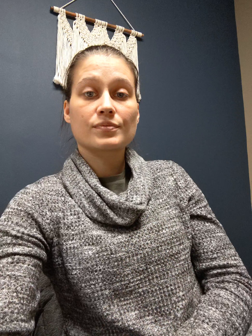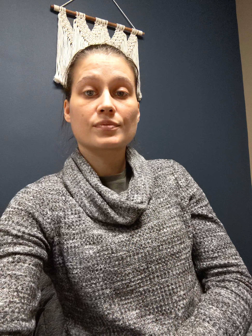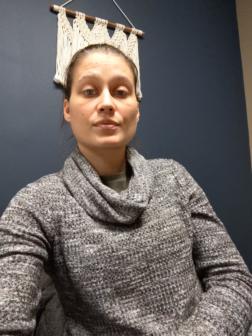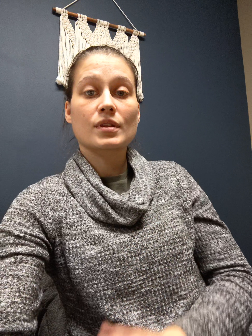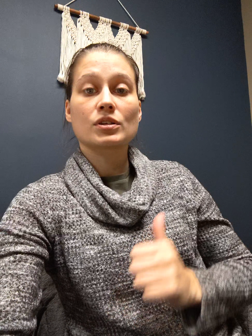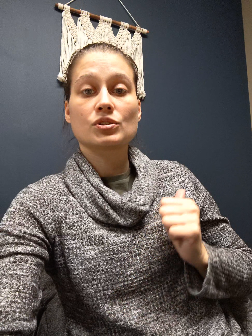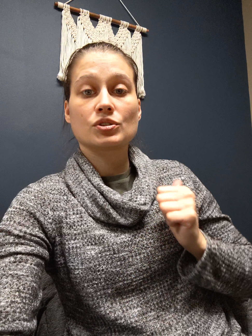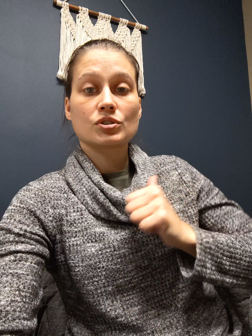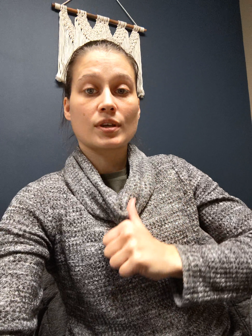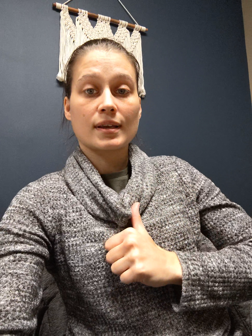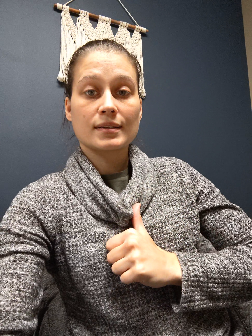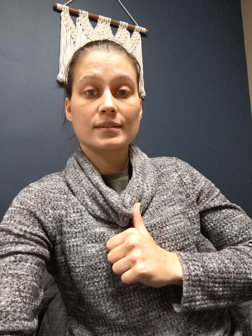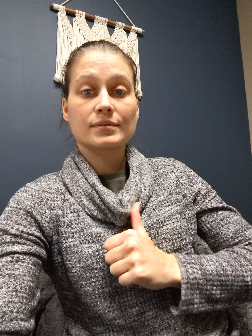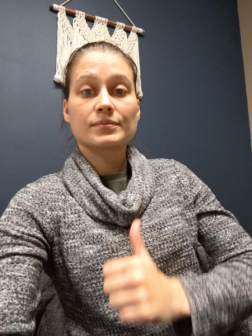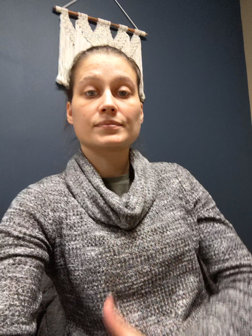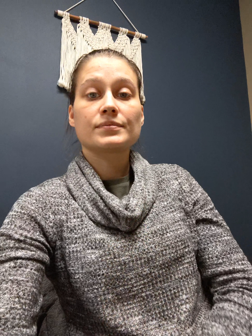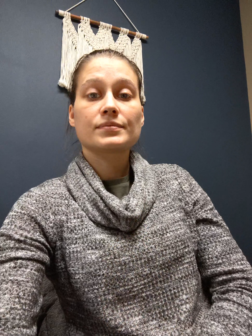jacket